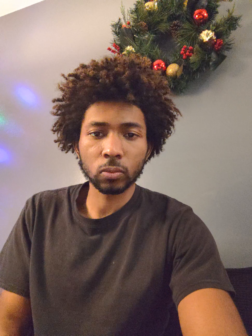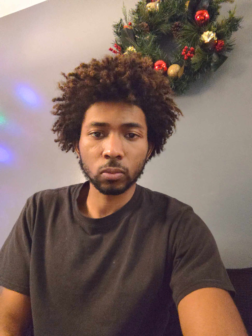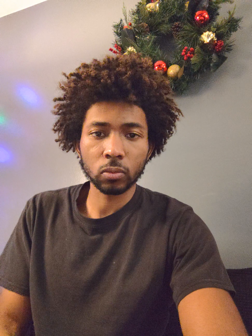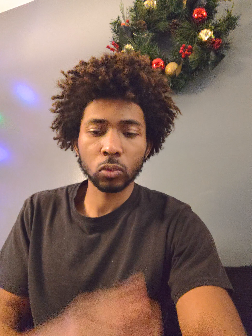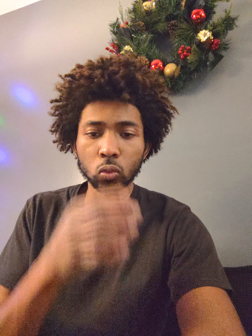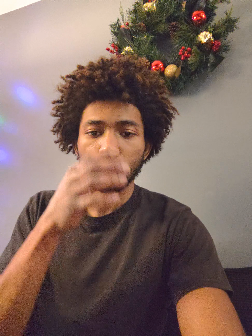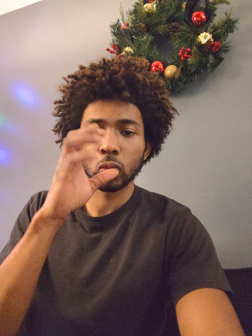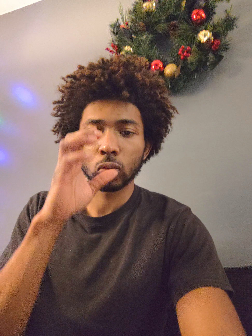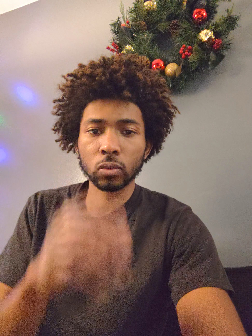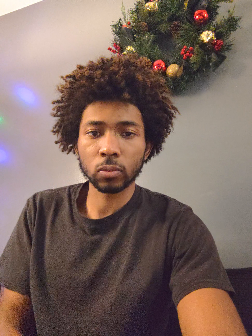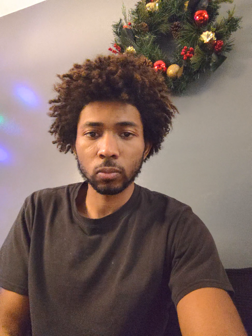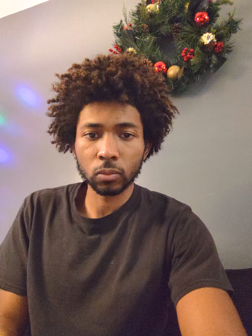drink